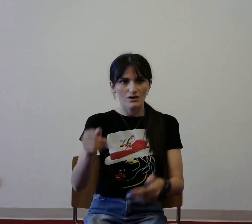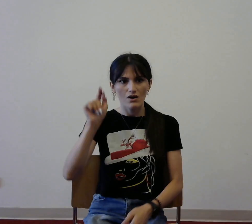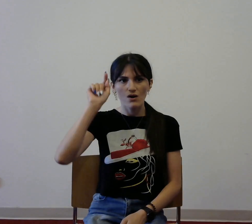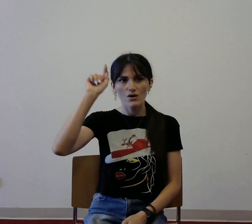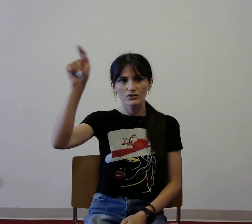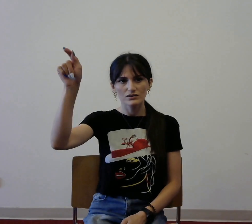ora